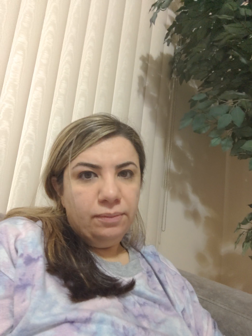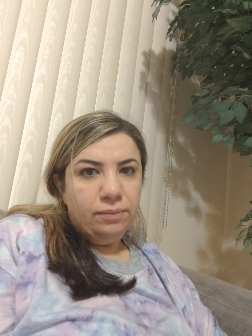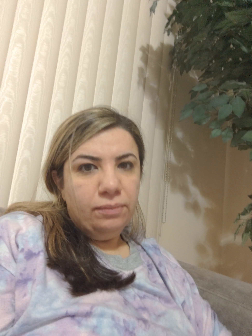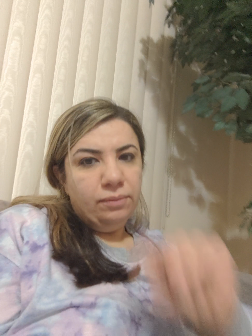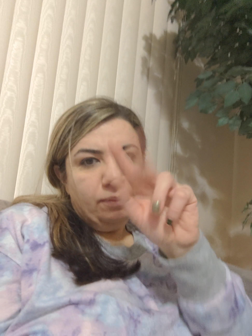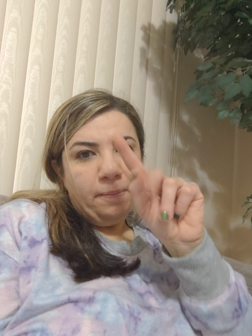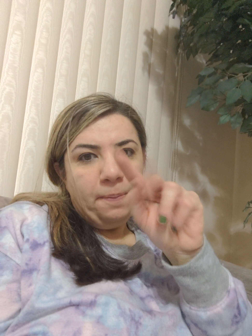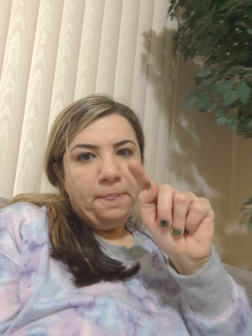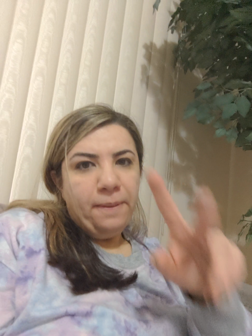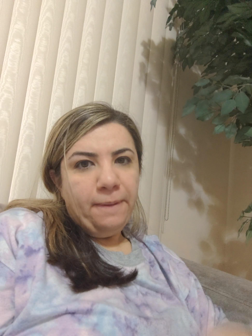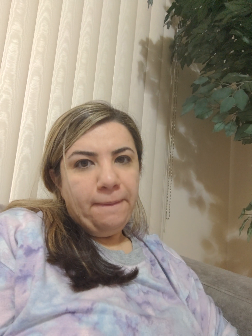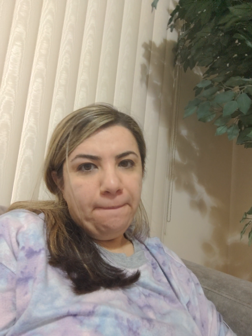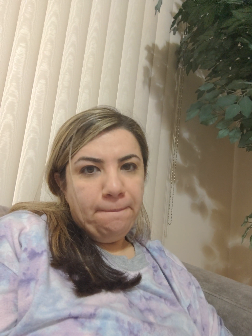TV